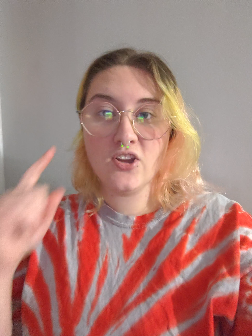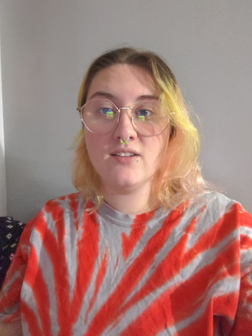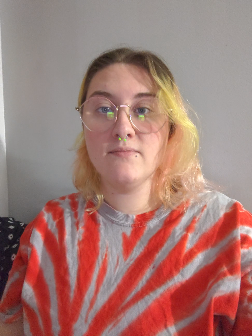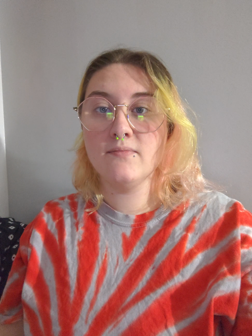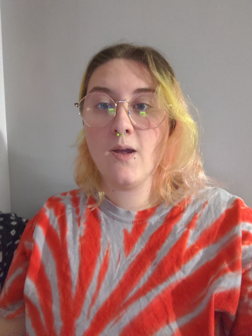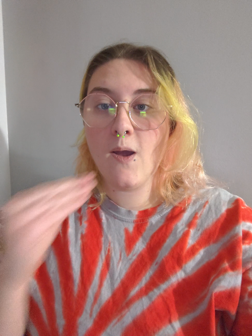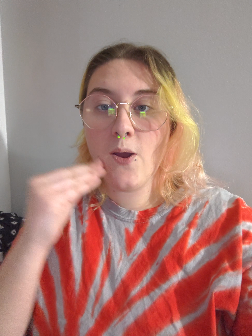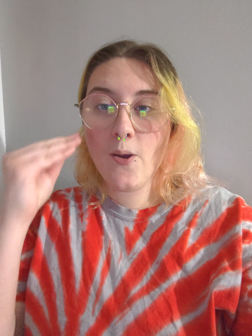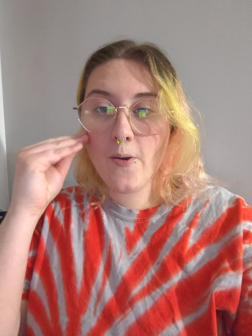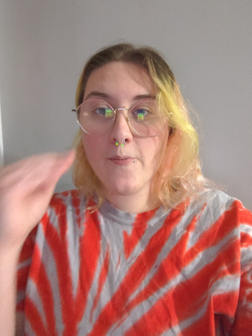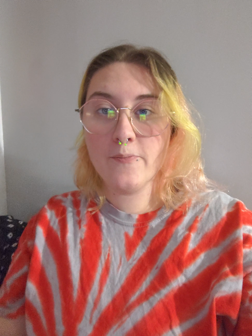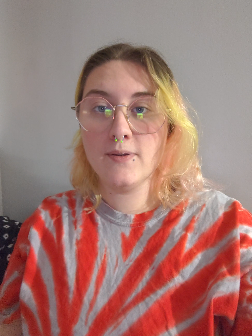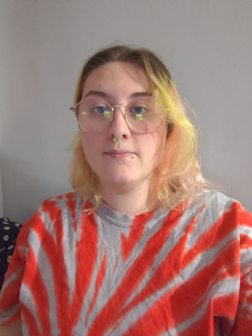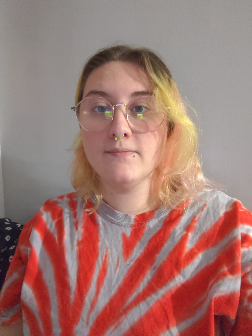home